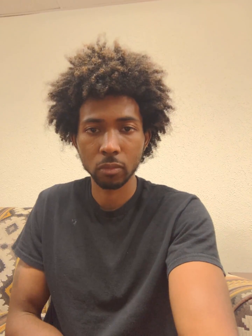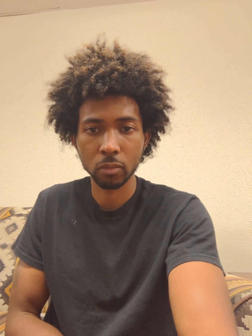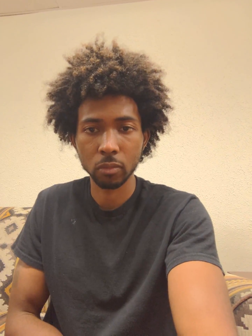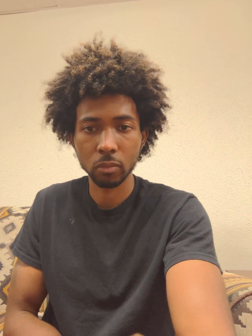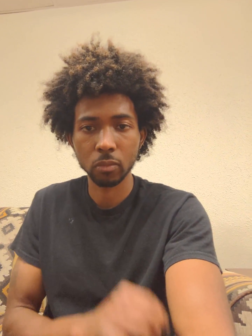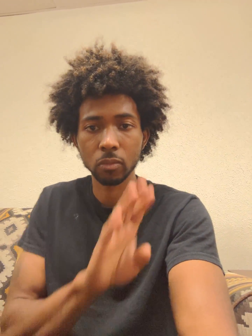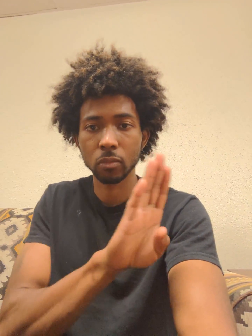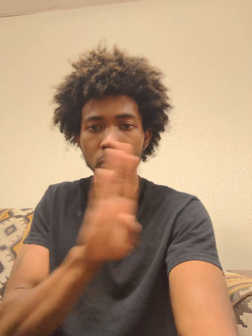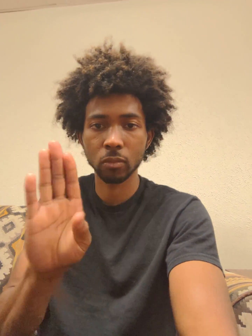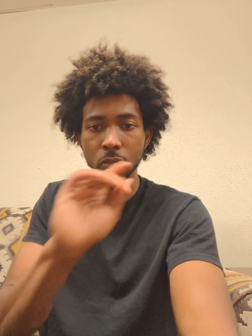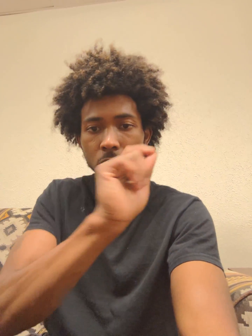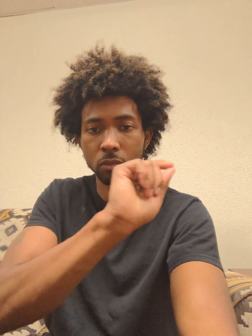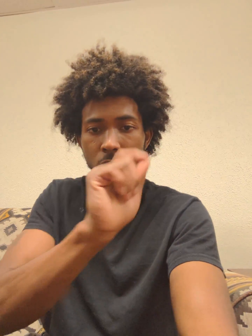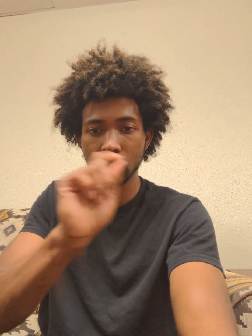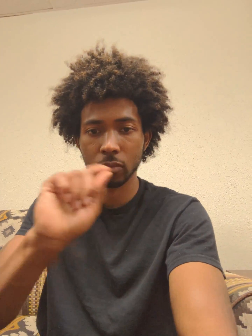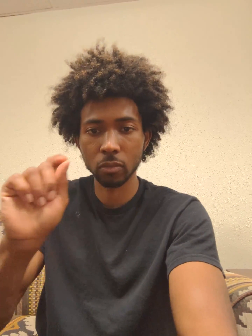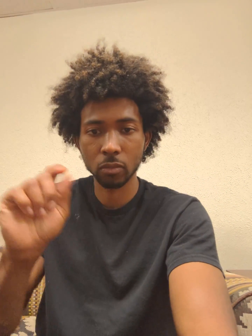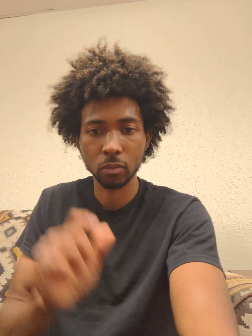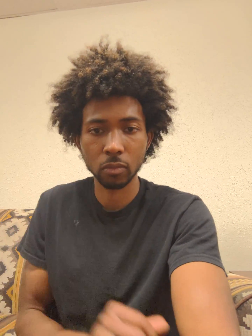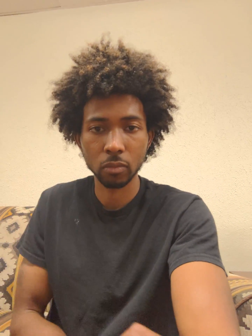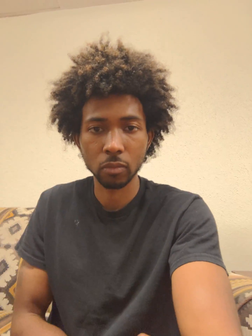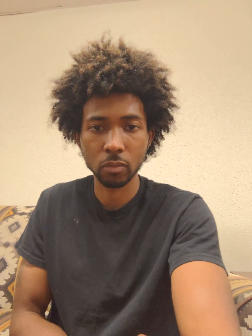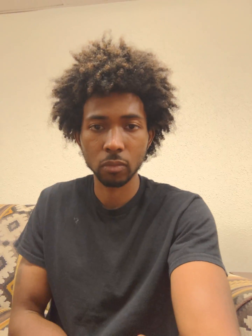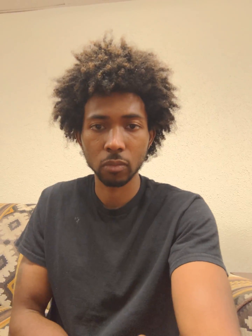chalk